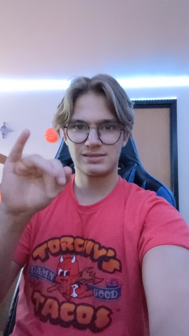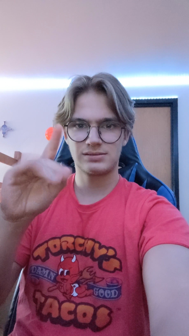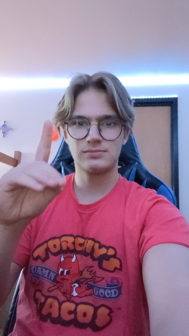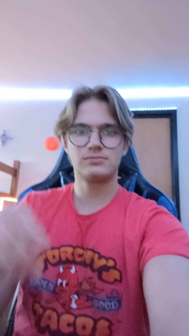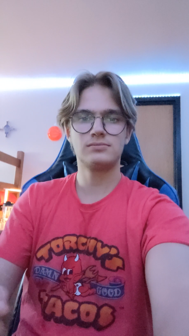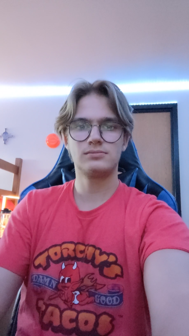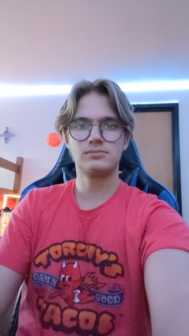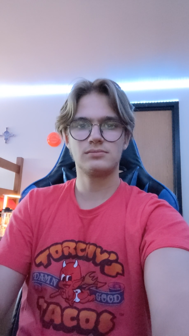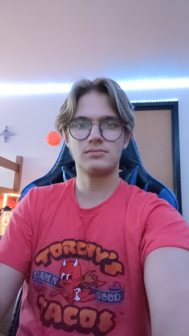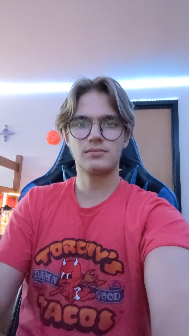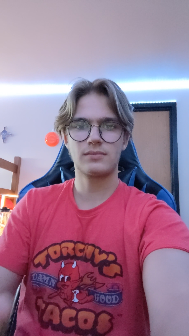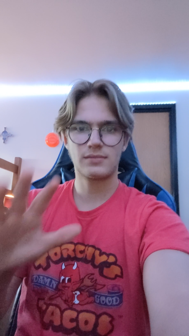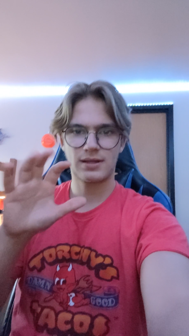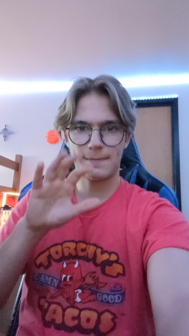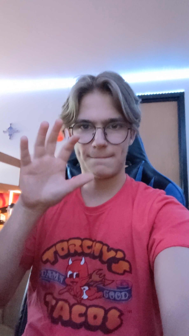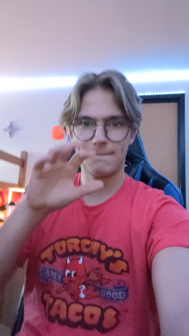climb